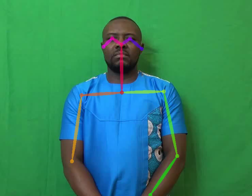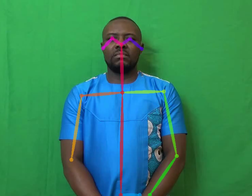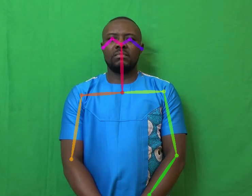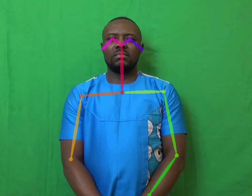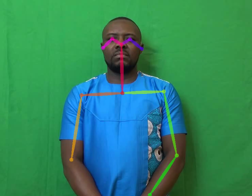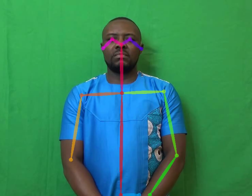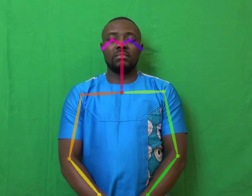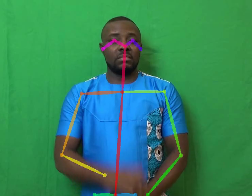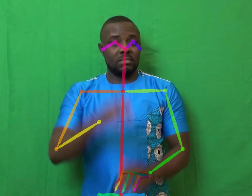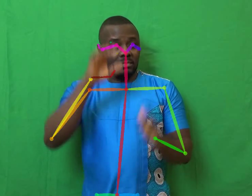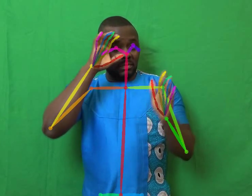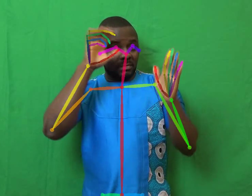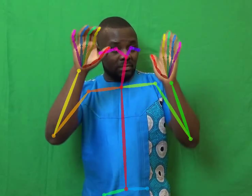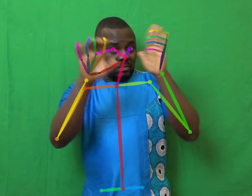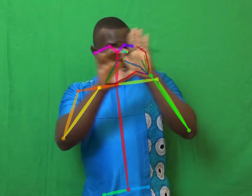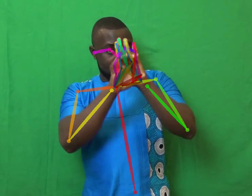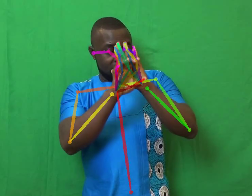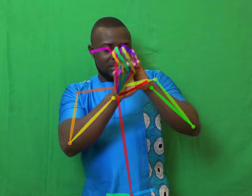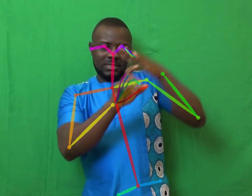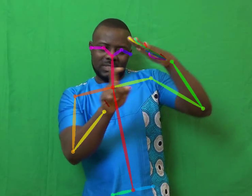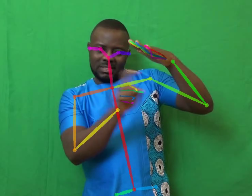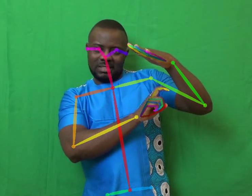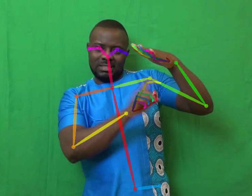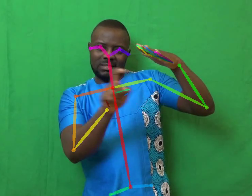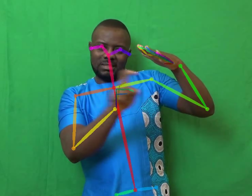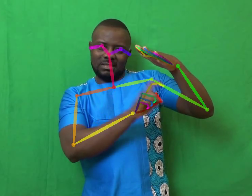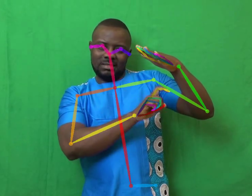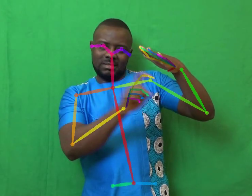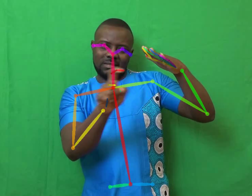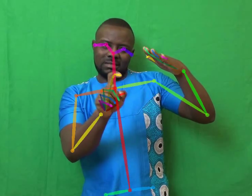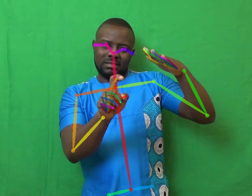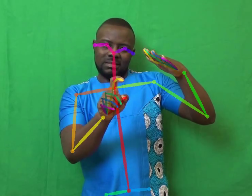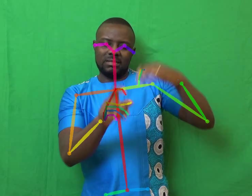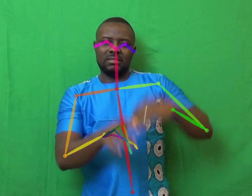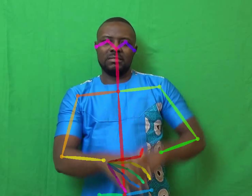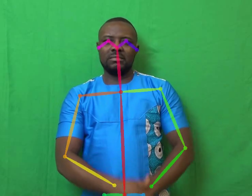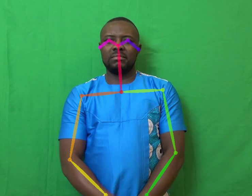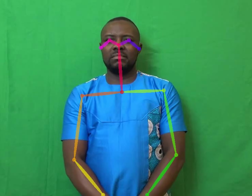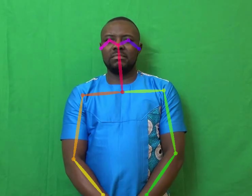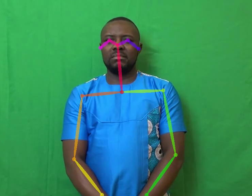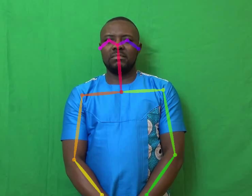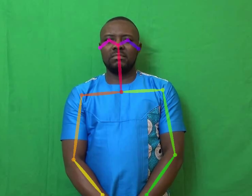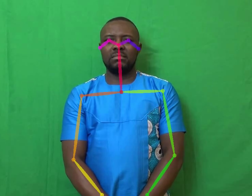photo scanner